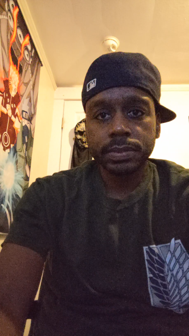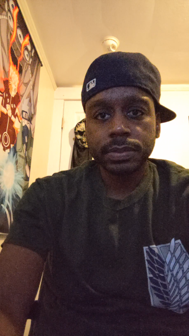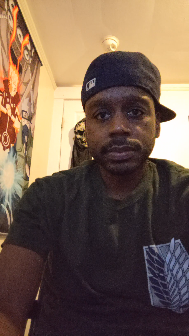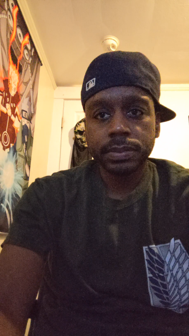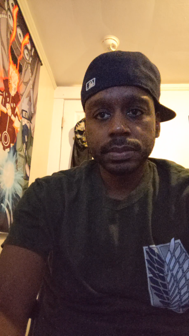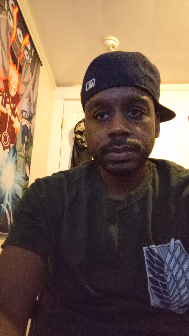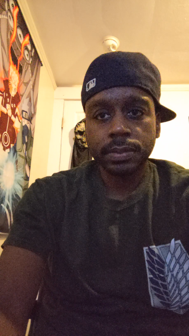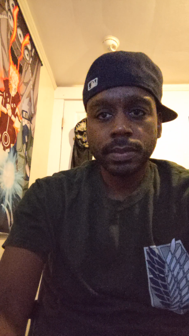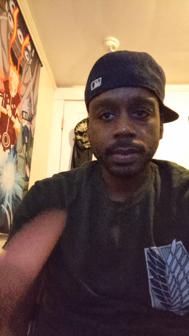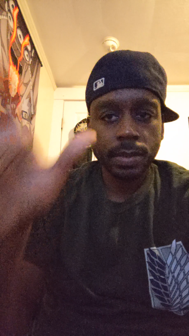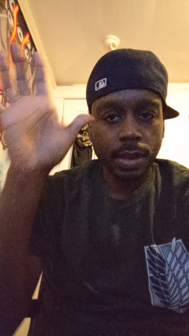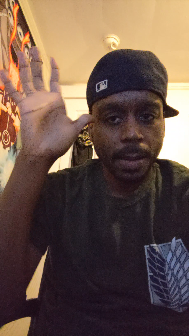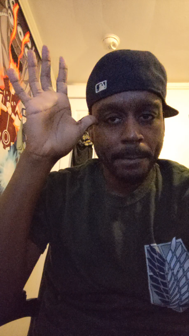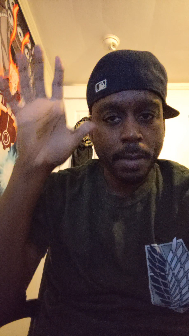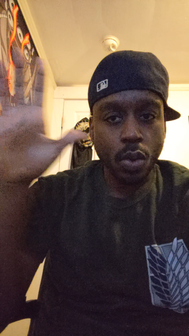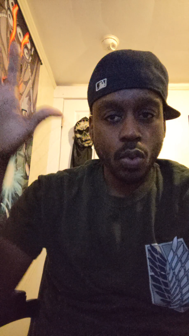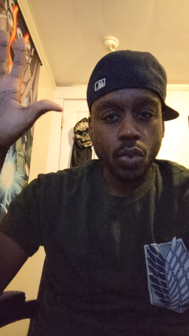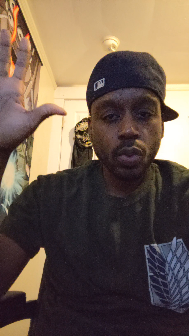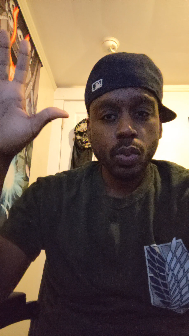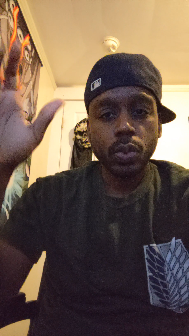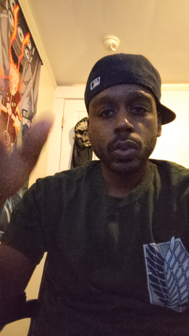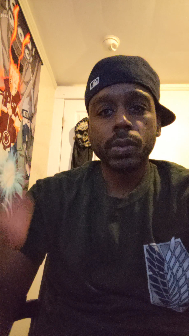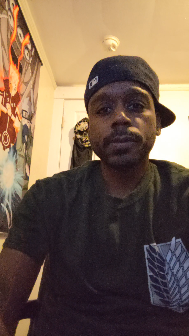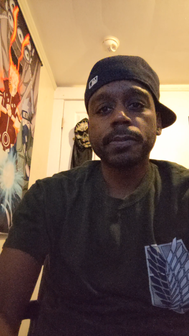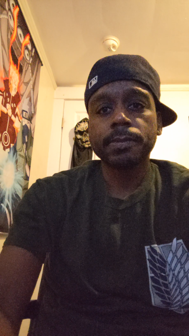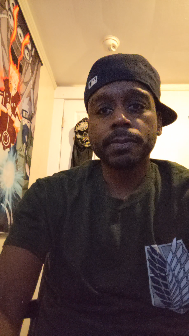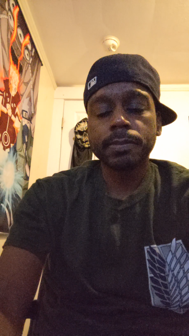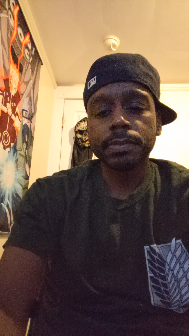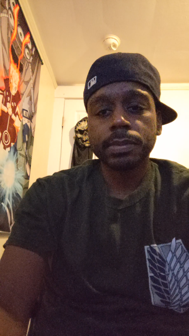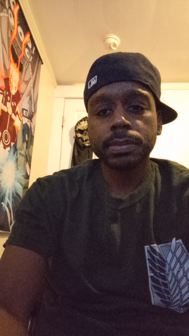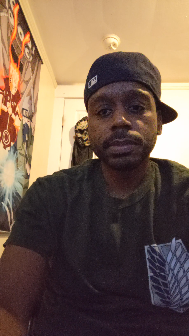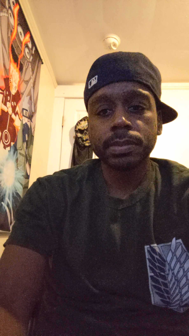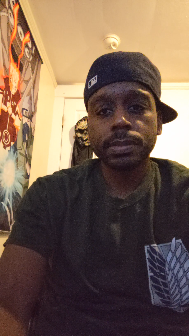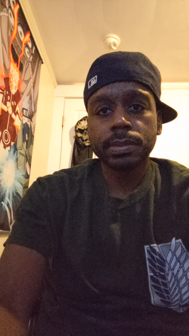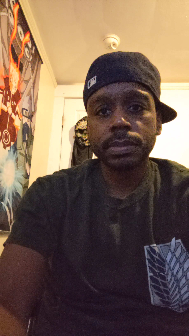moose